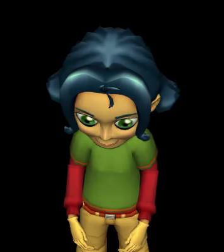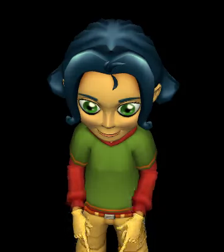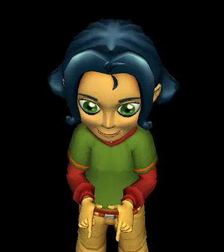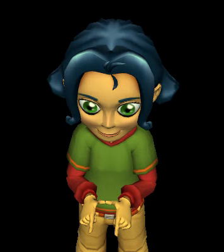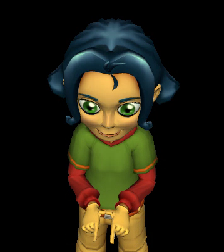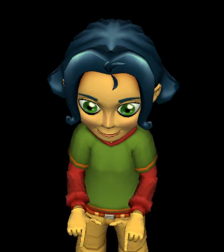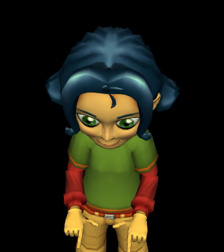لغة